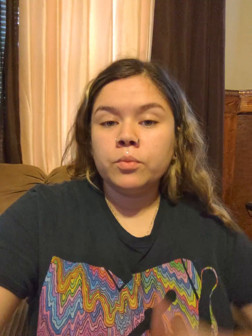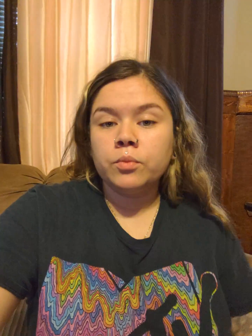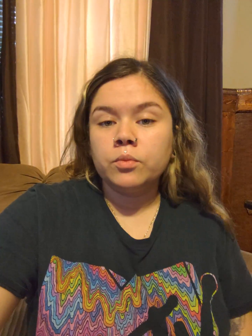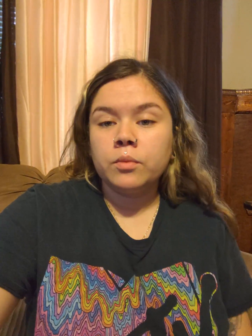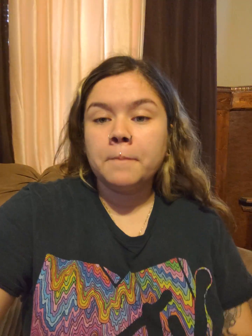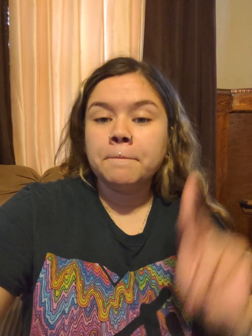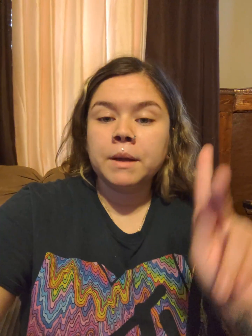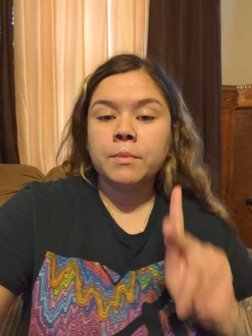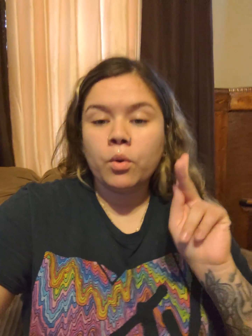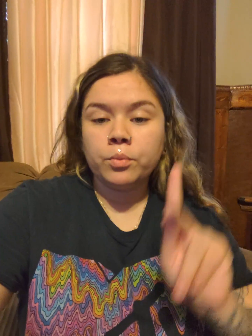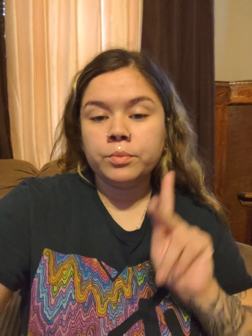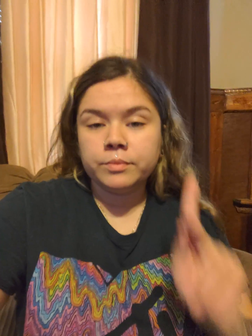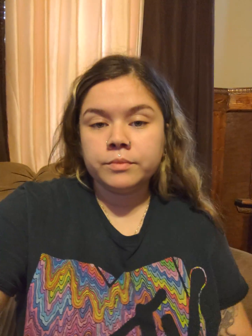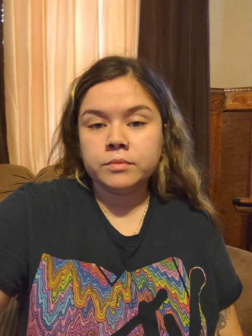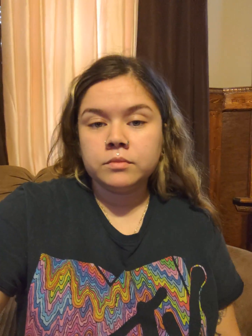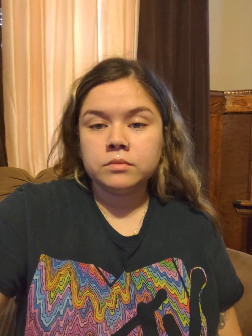people